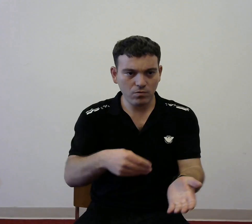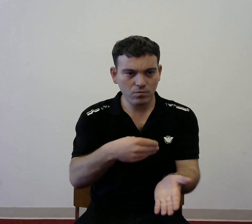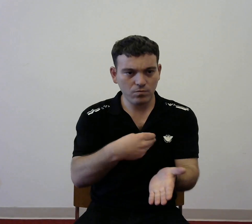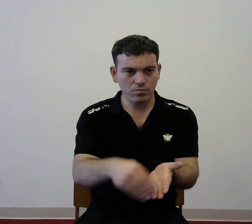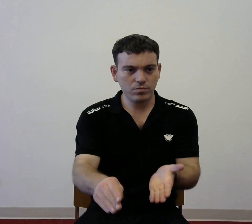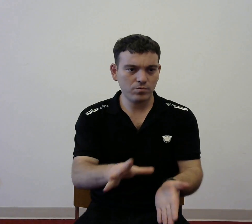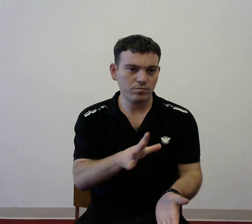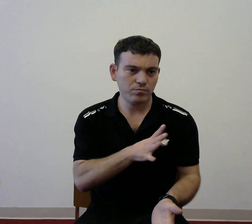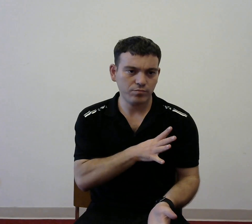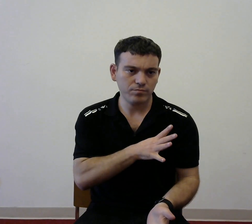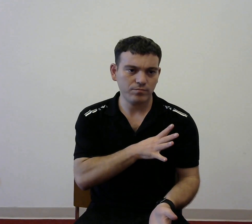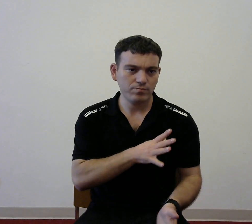almışam